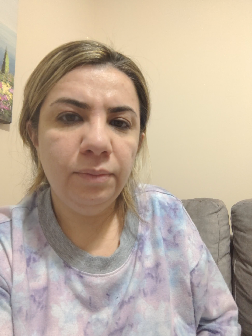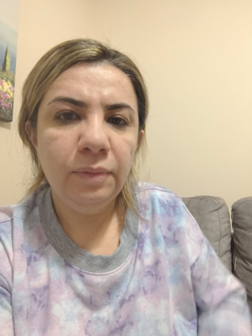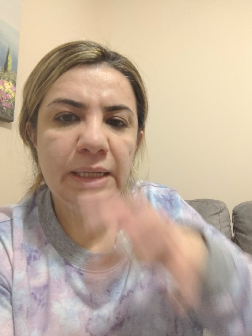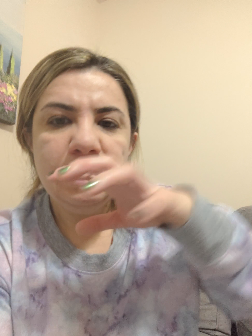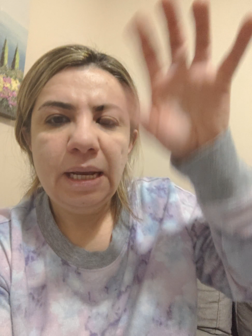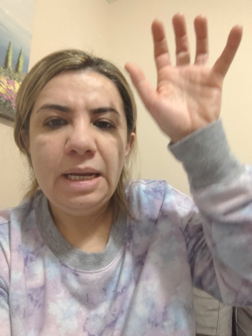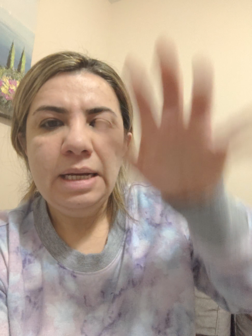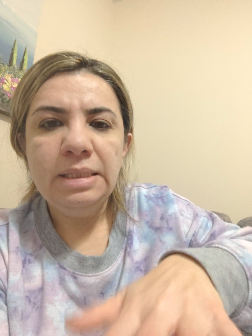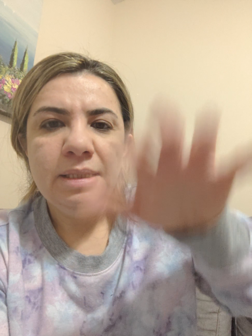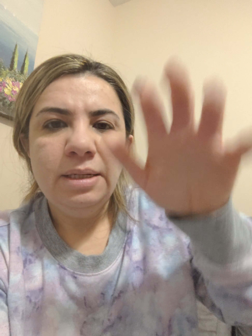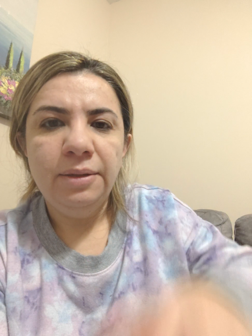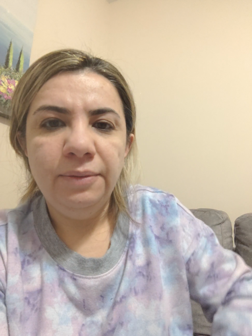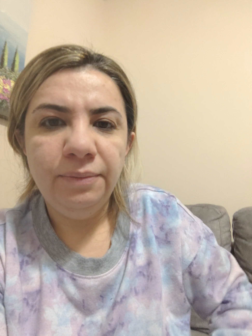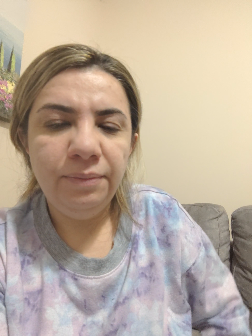alligator